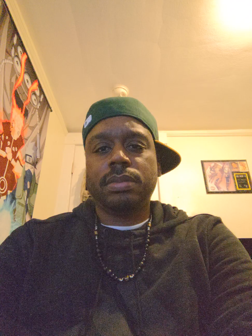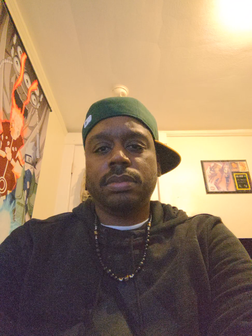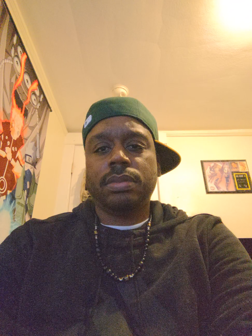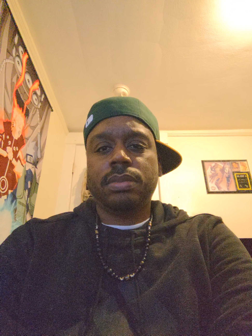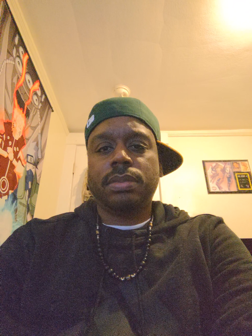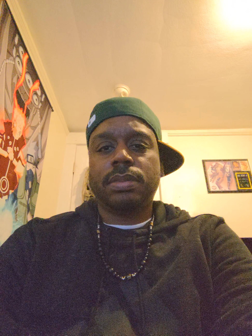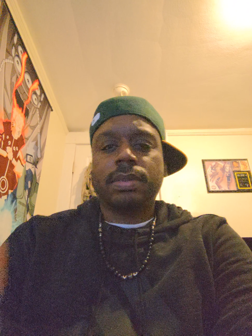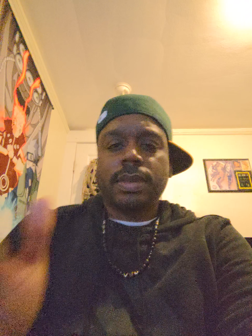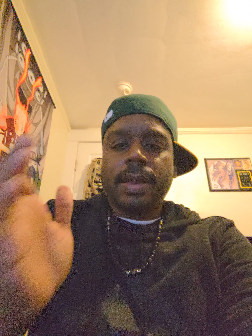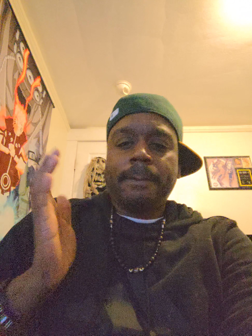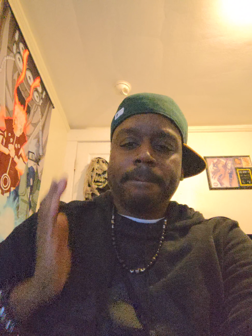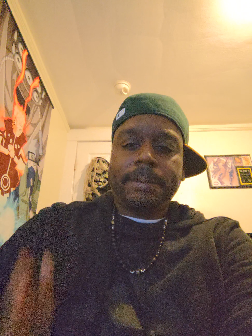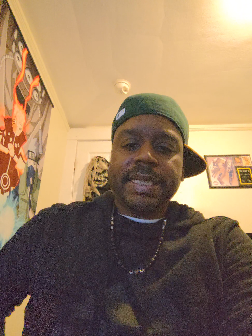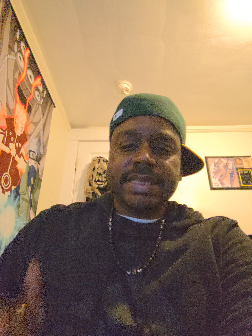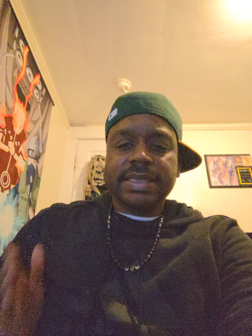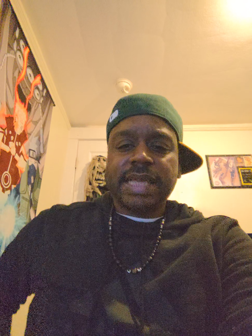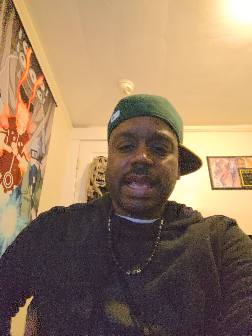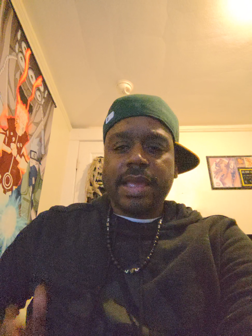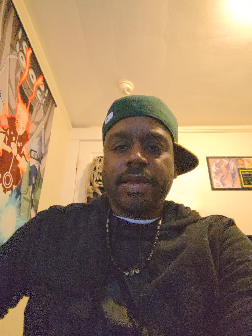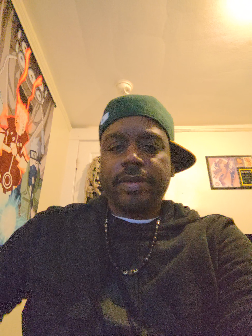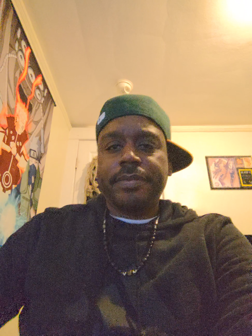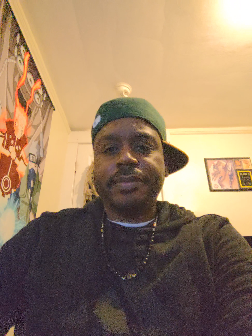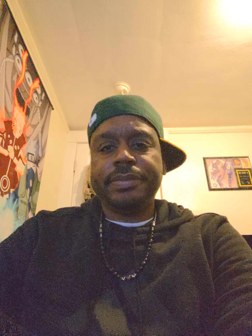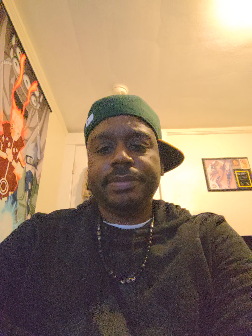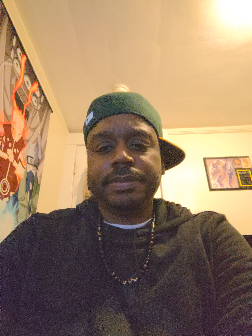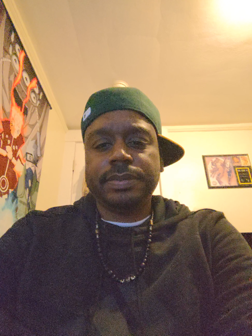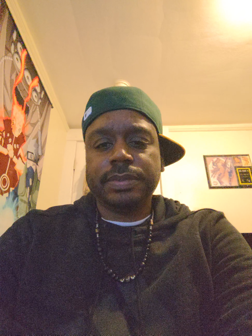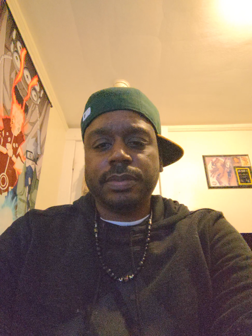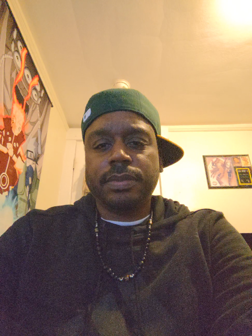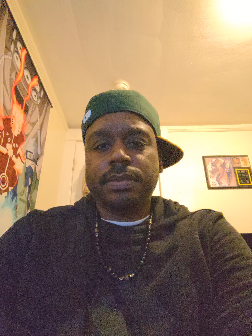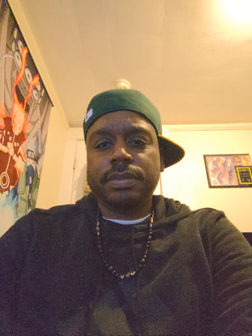beside